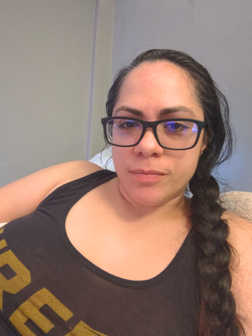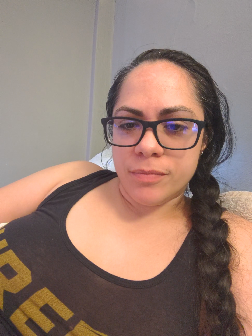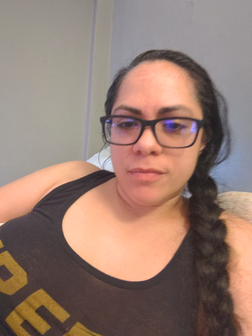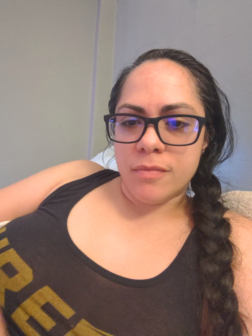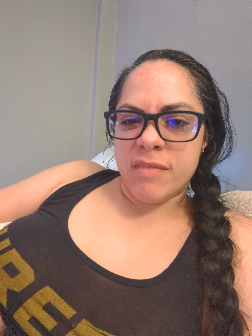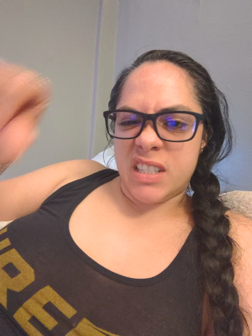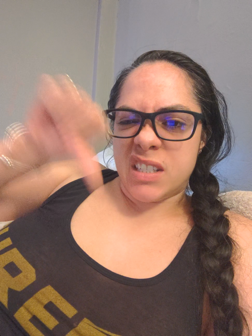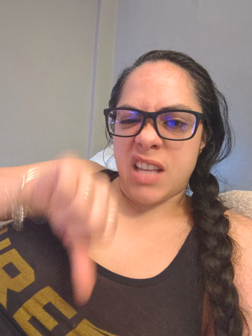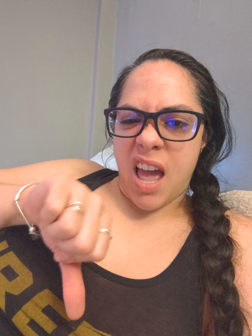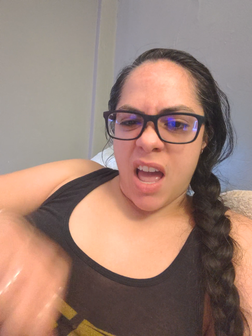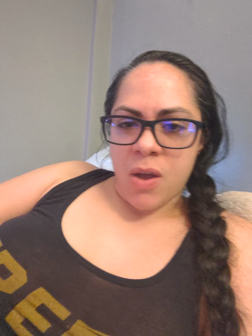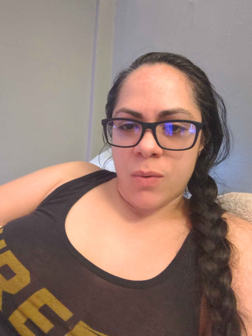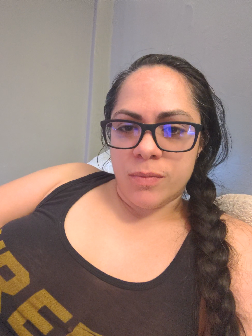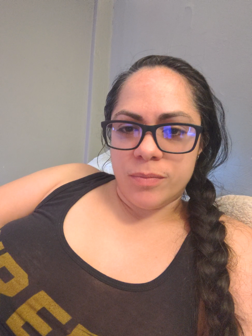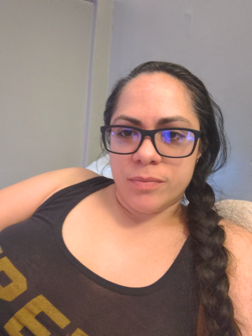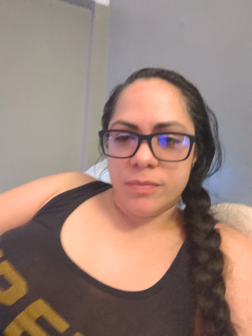down